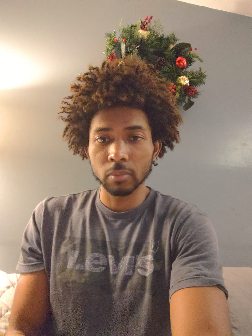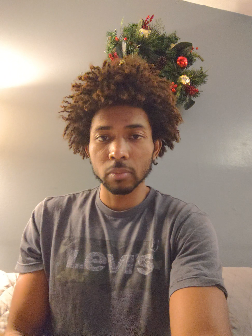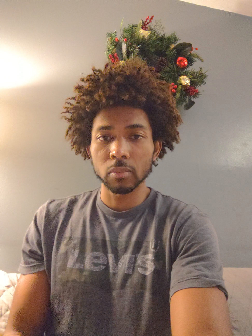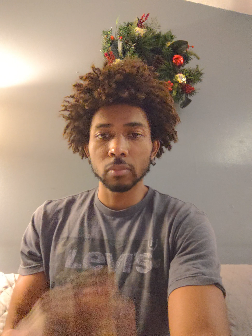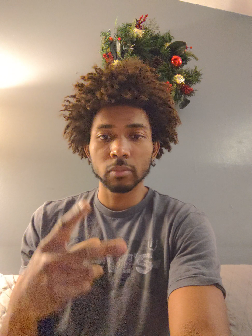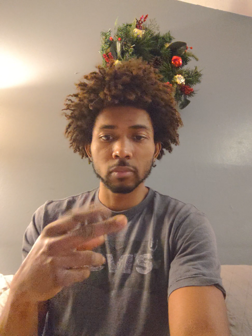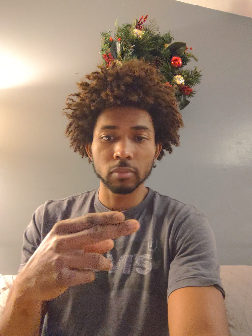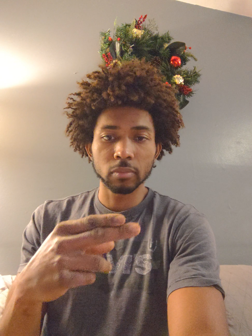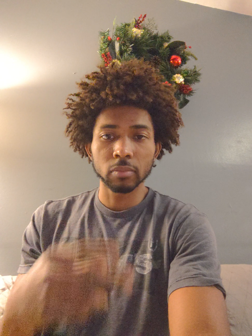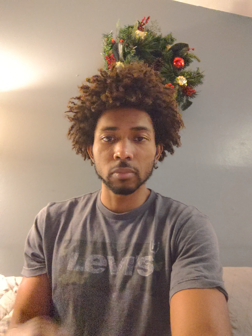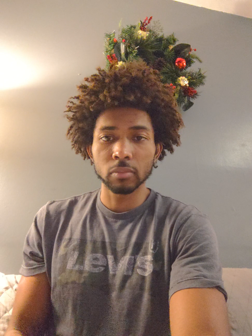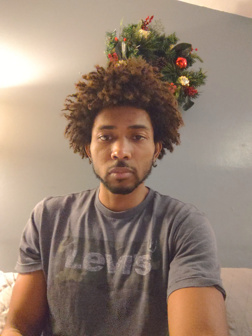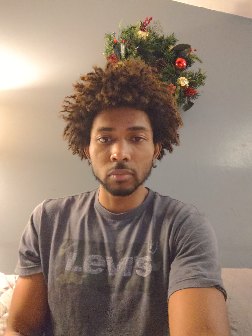cut